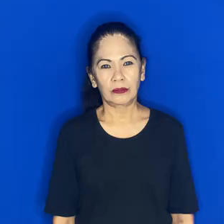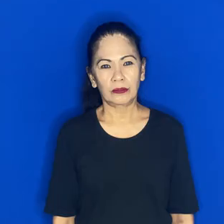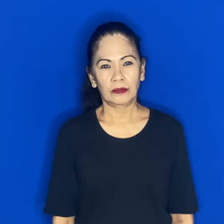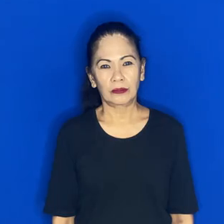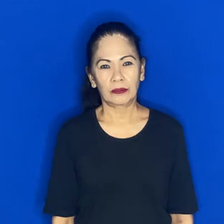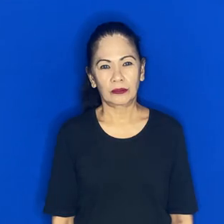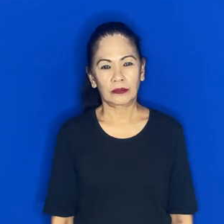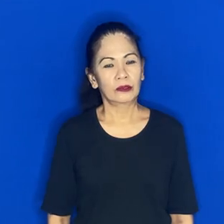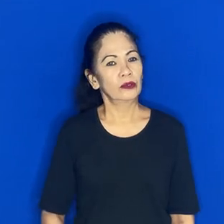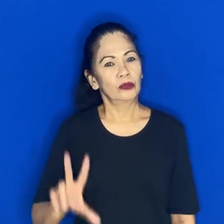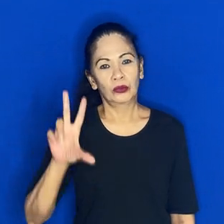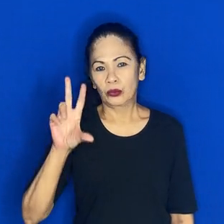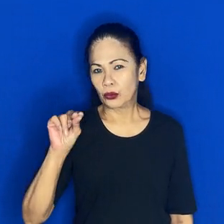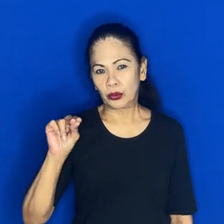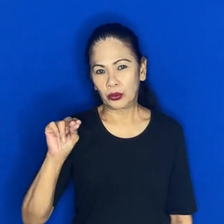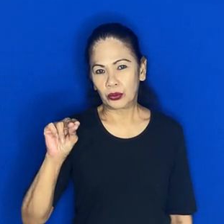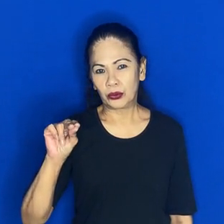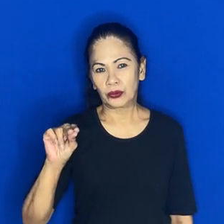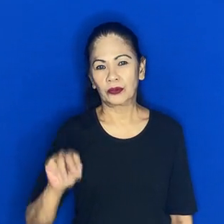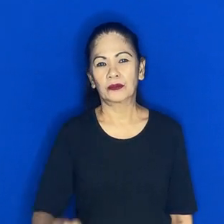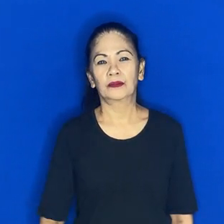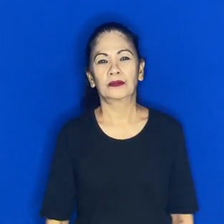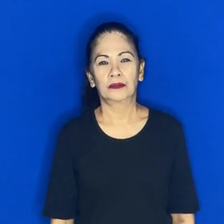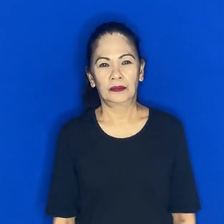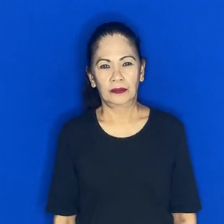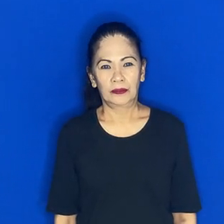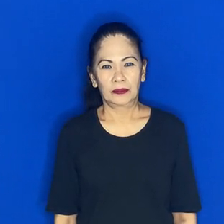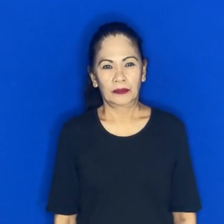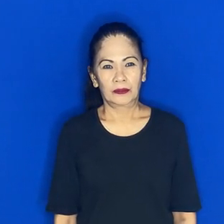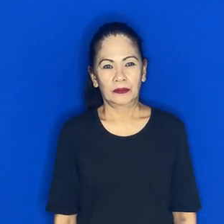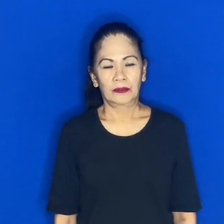no